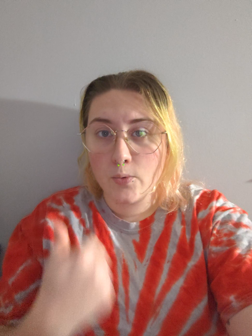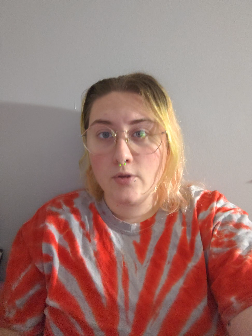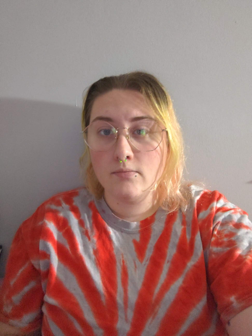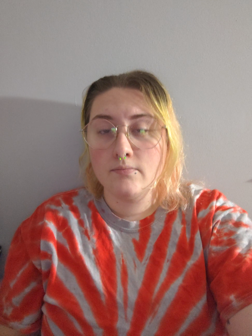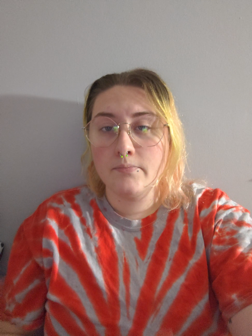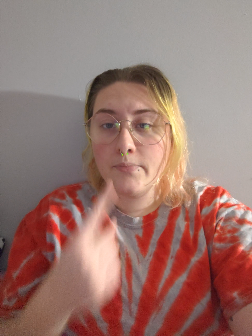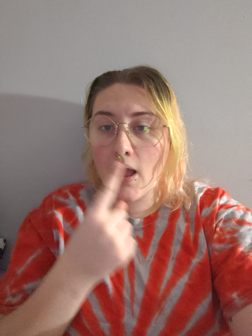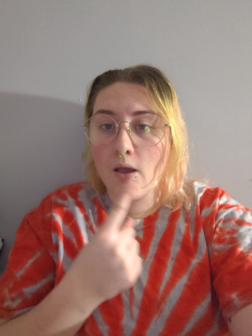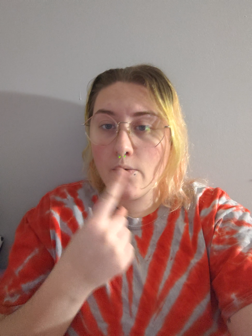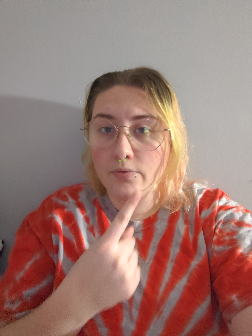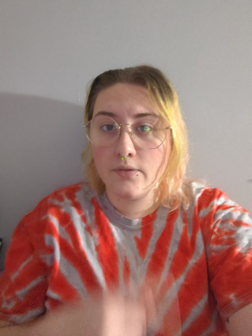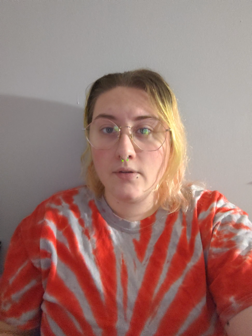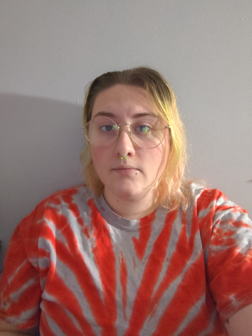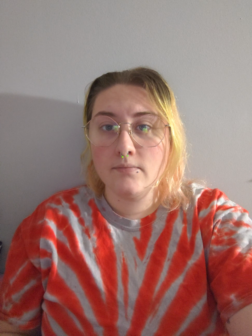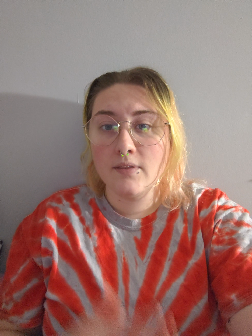mouth